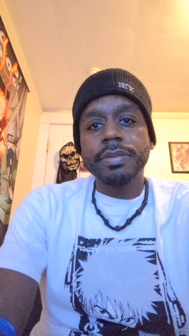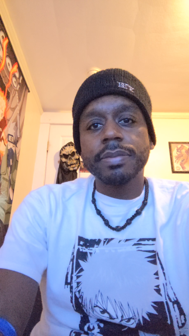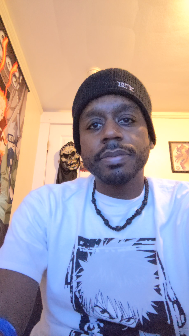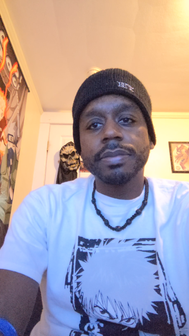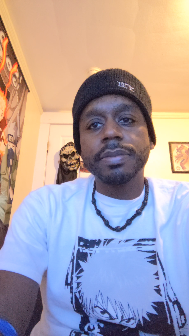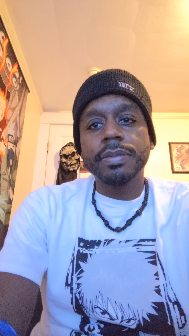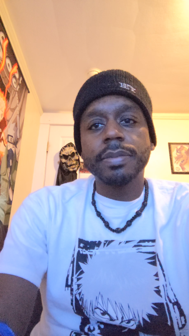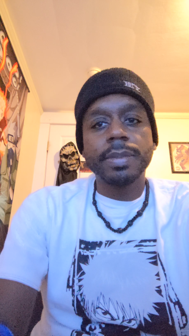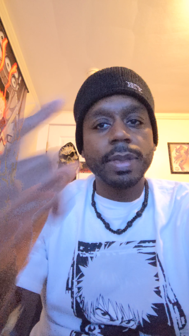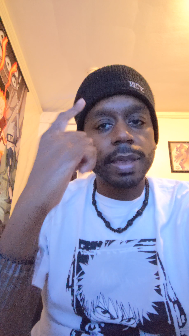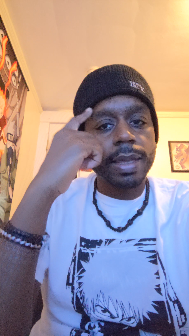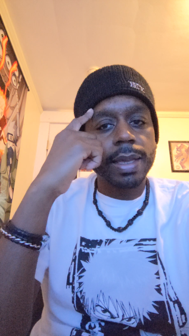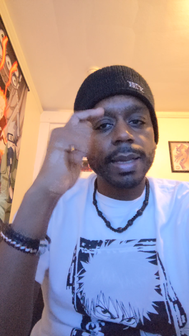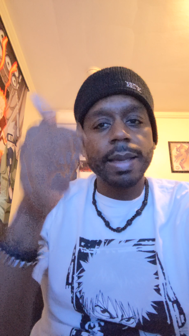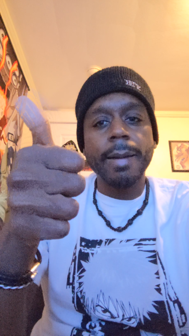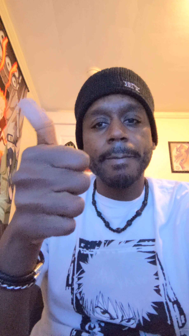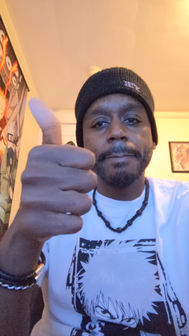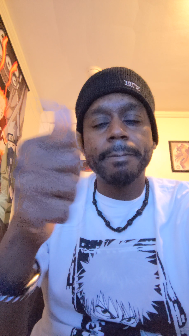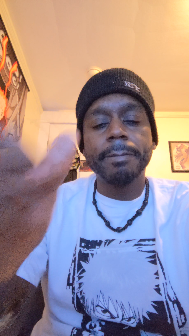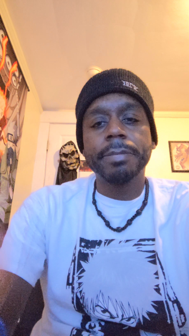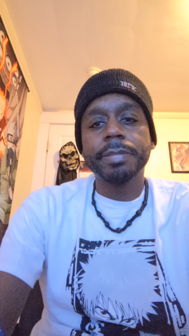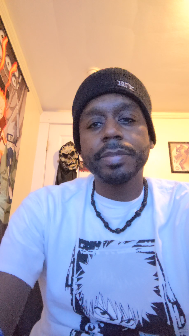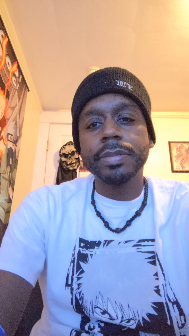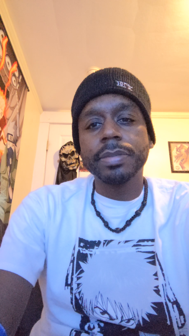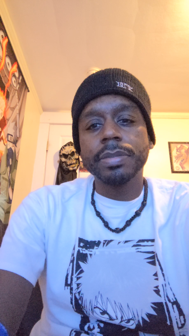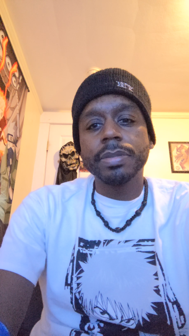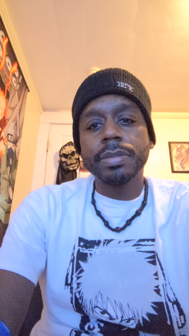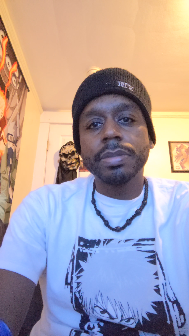dime